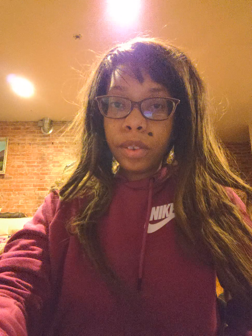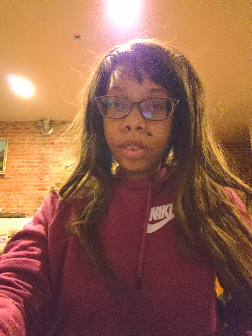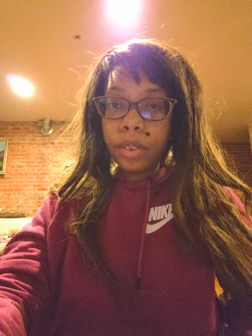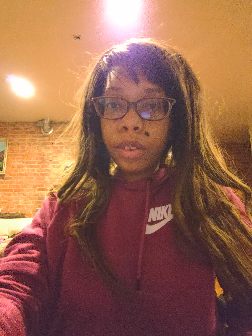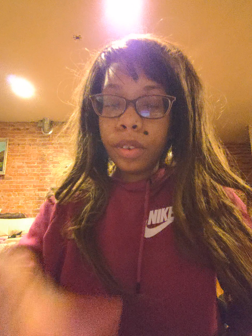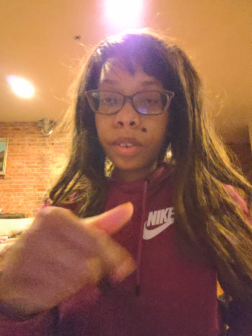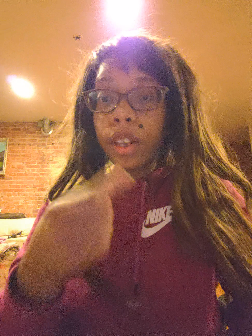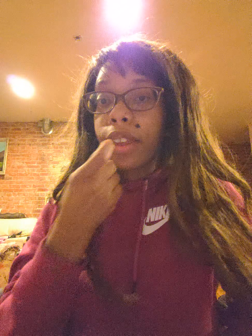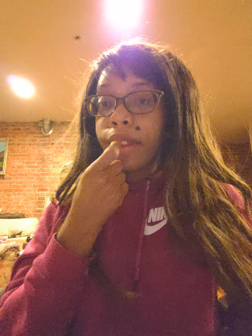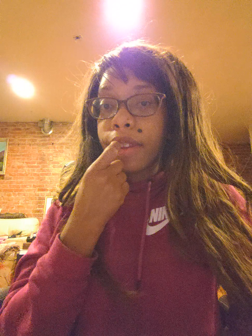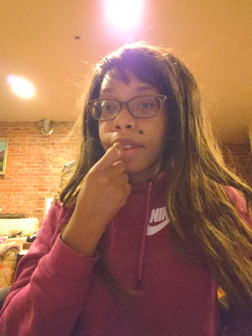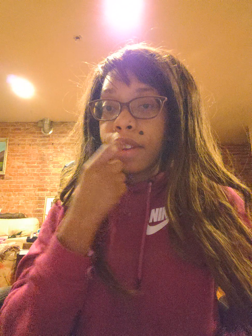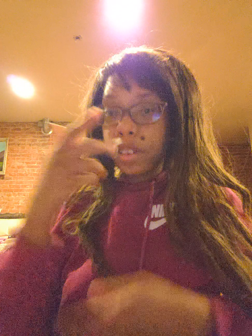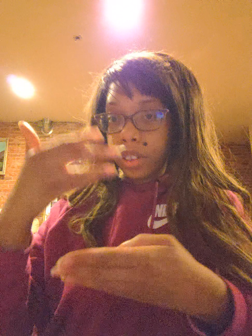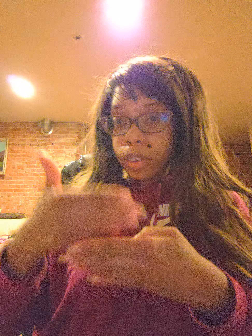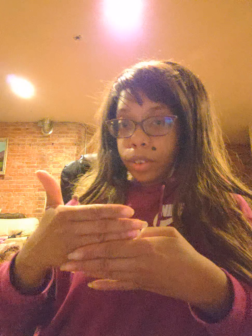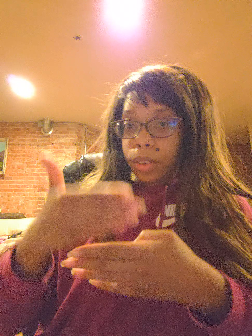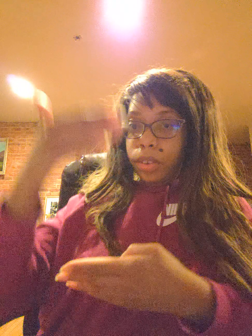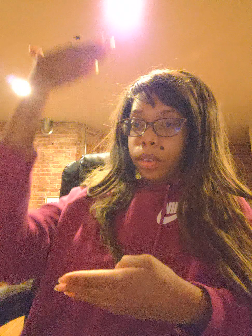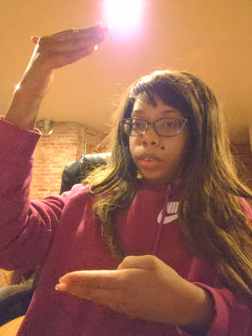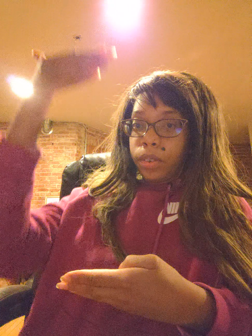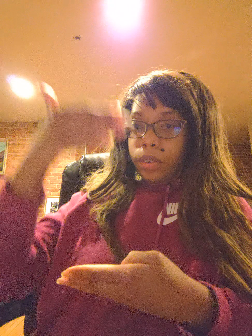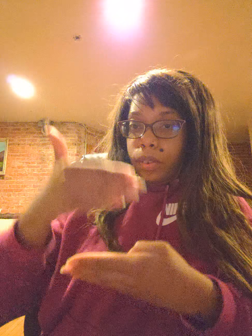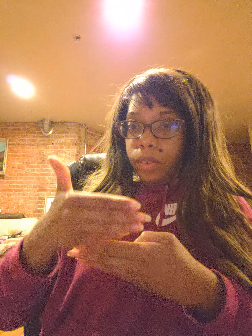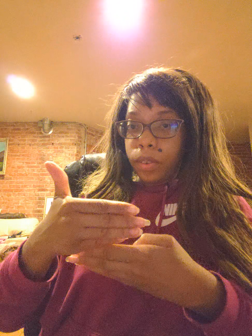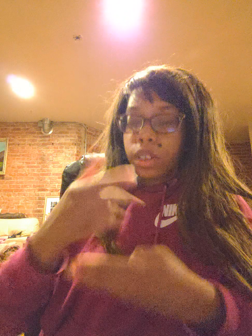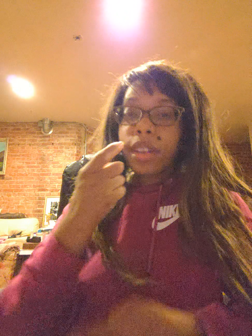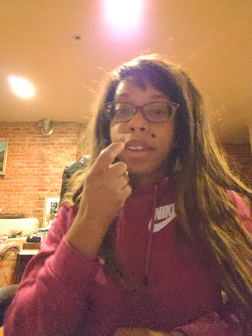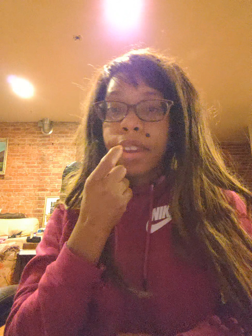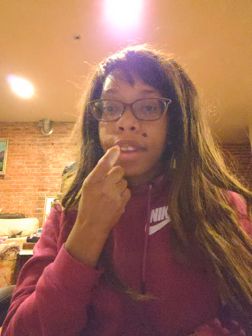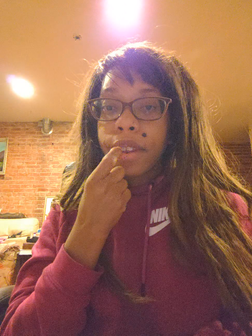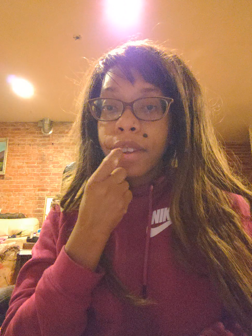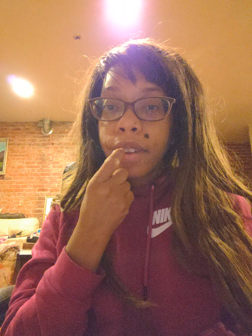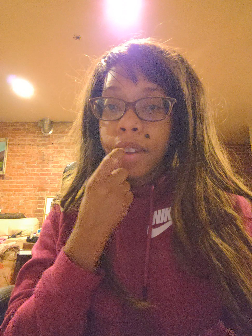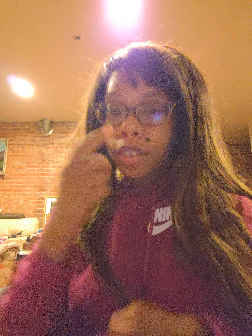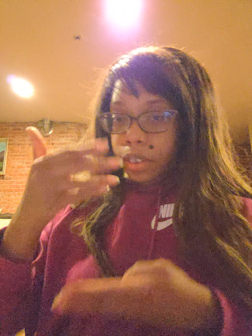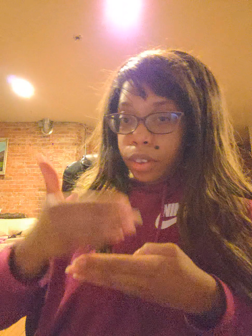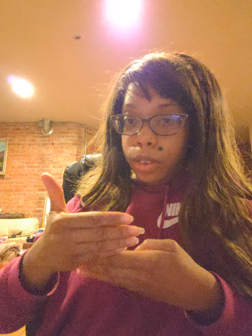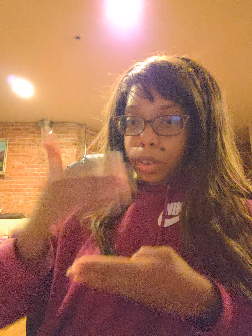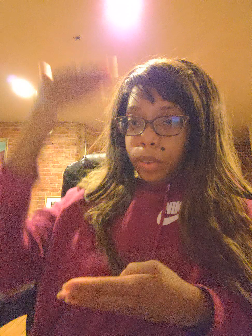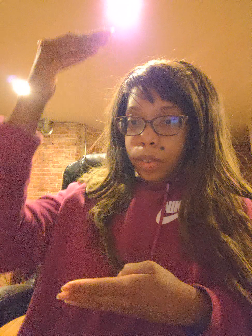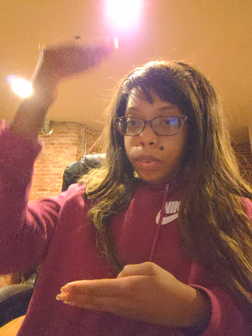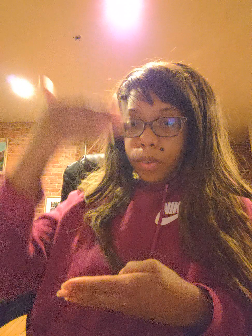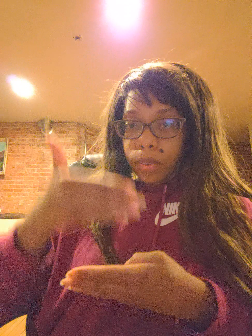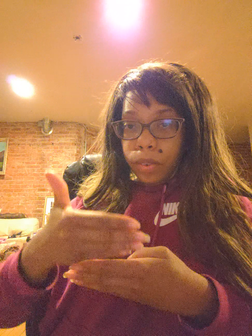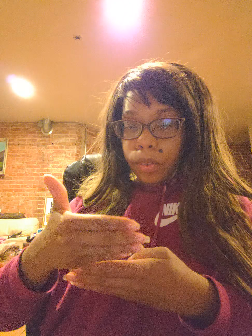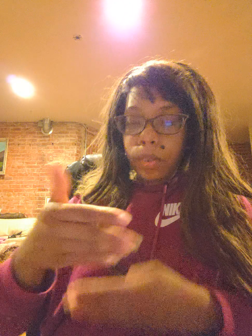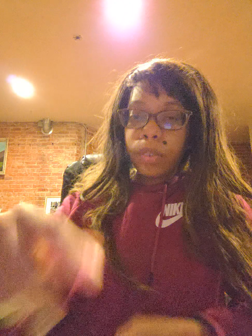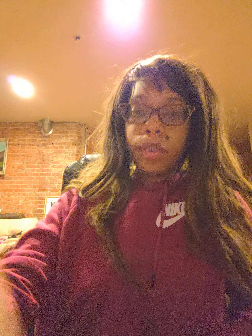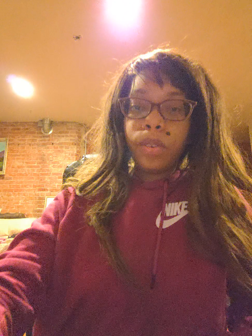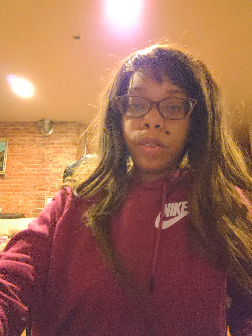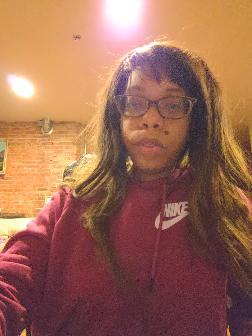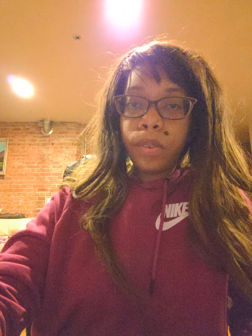window